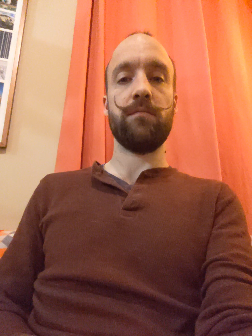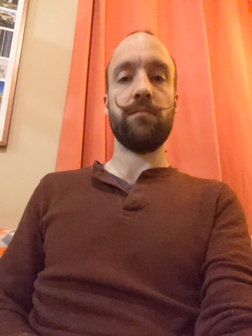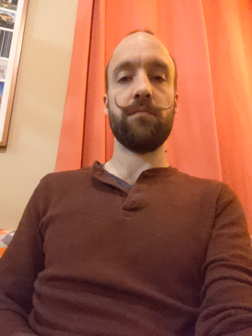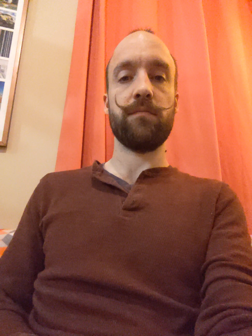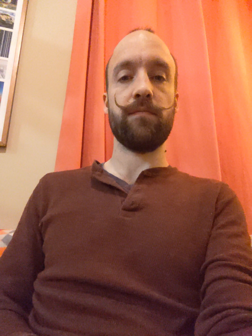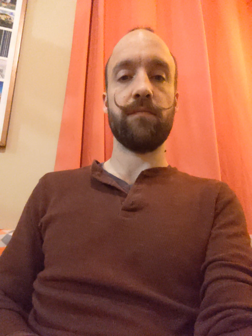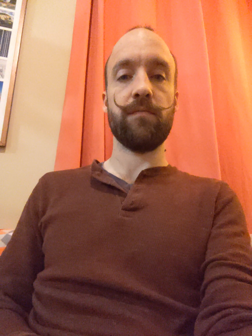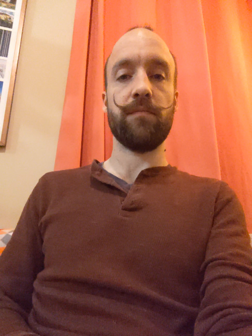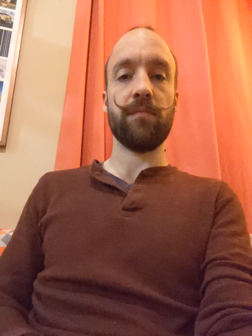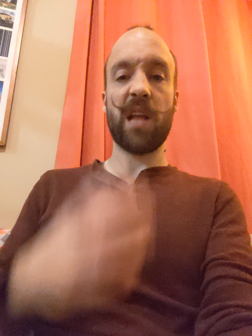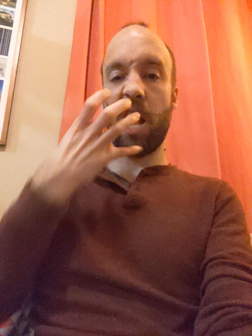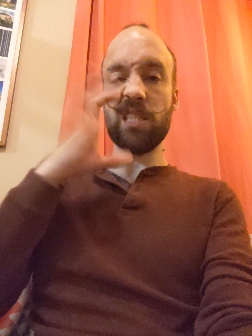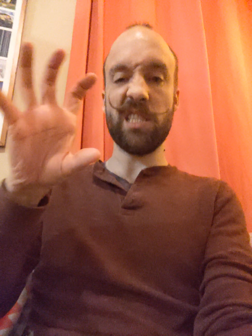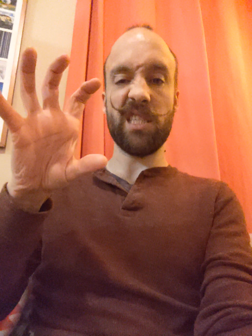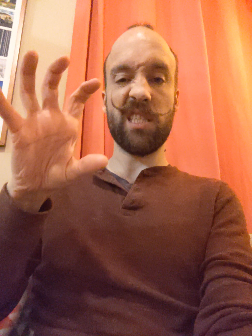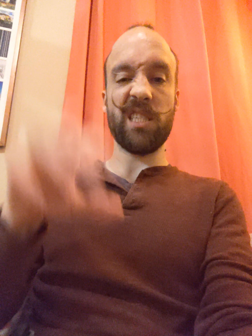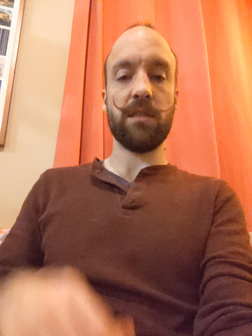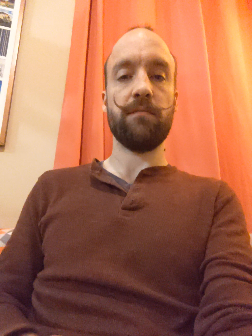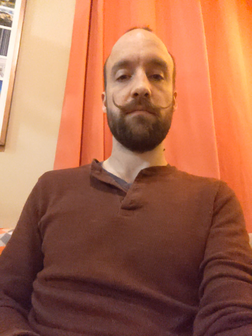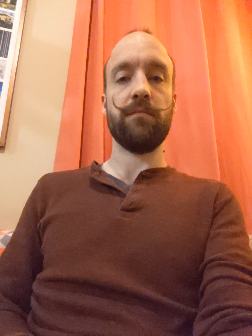hot